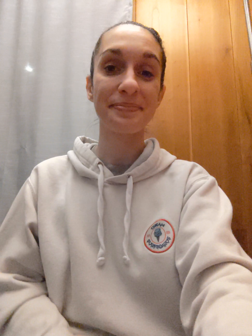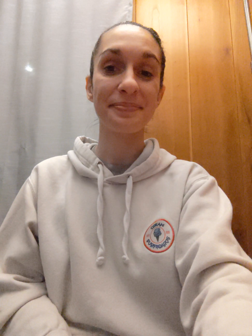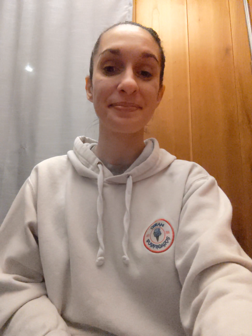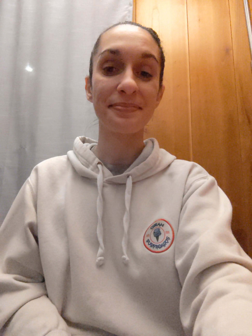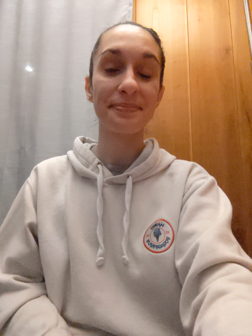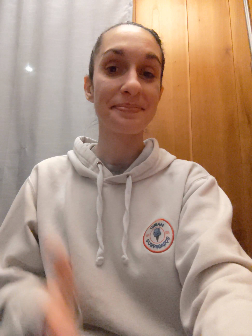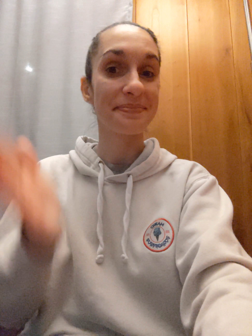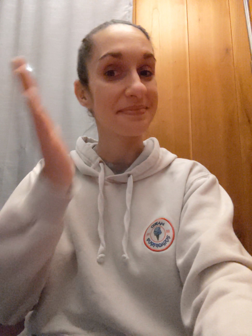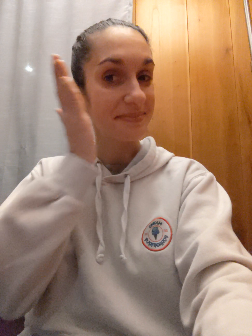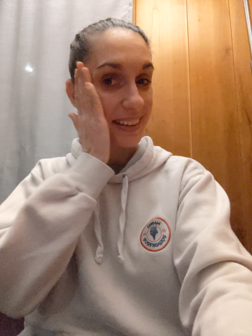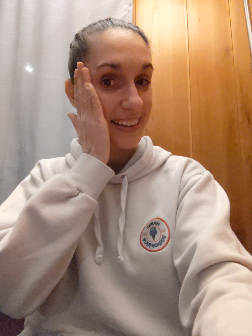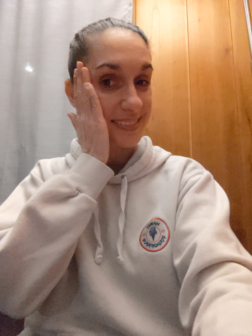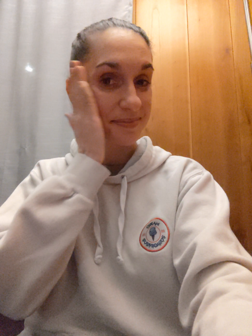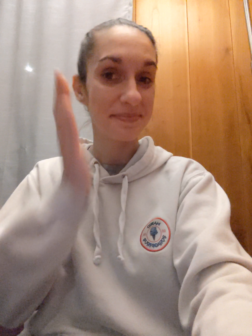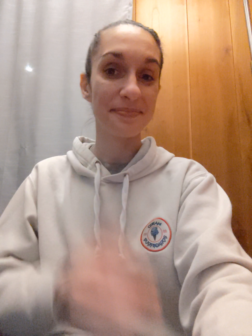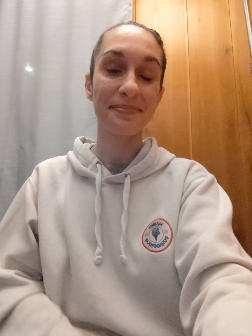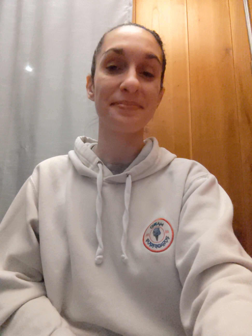bed